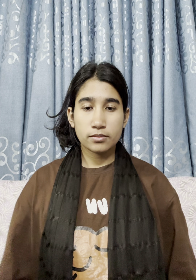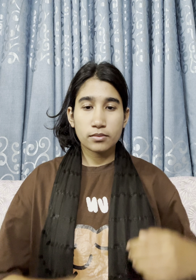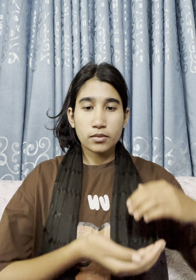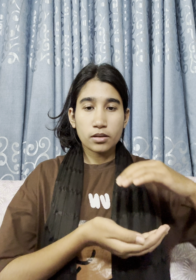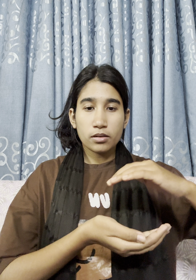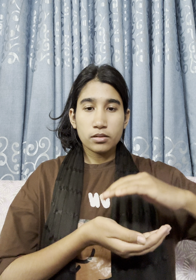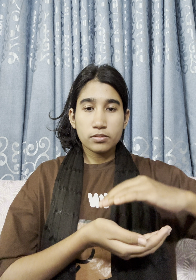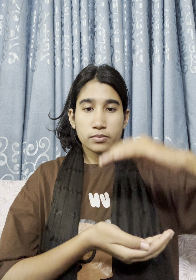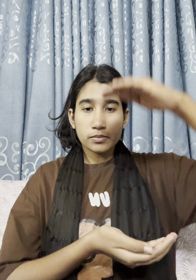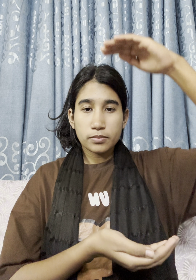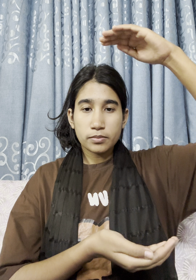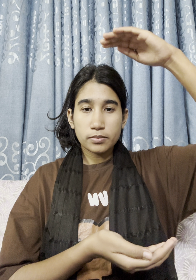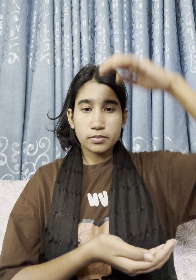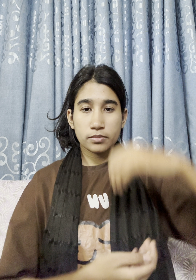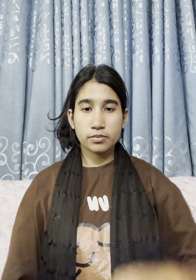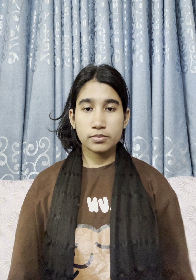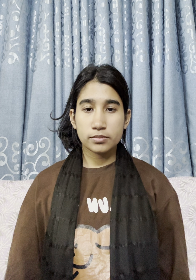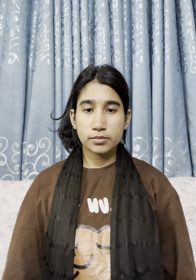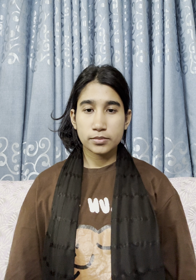বড়